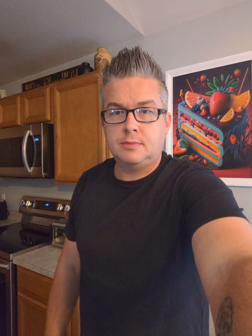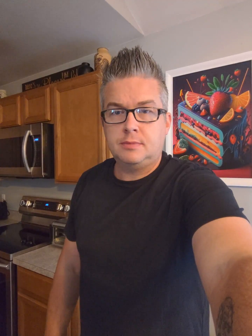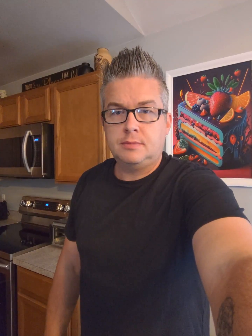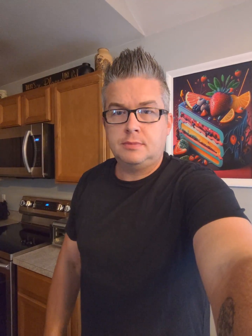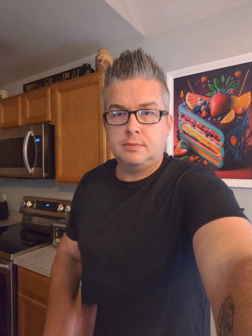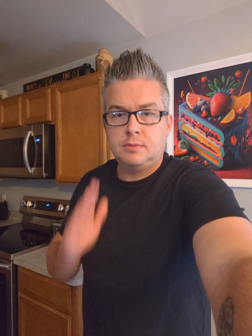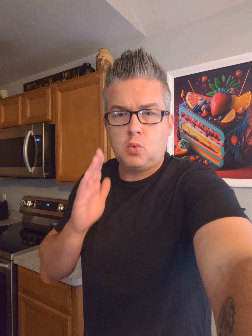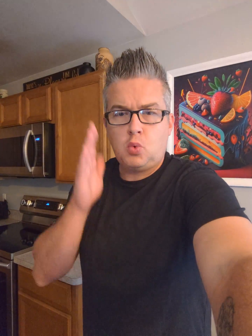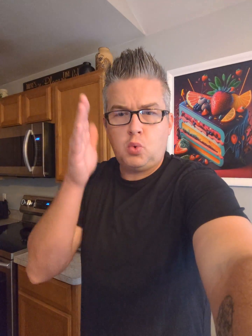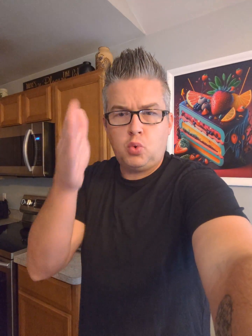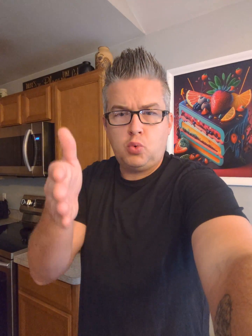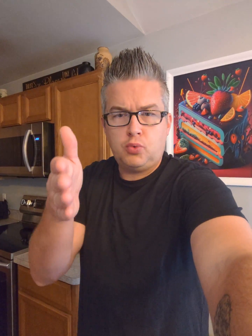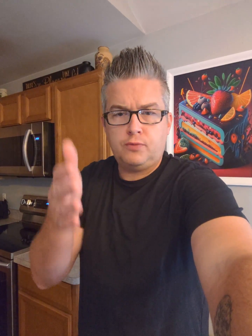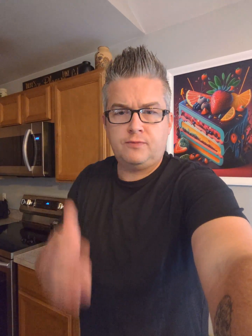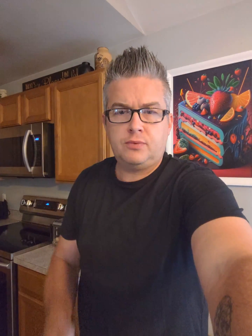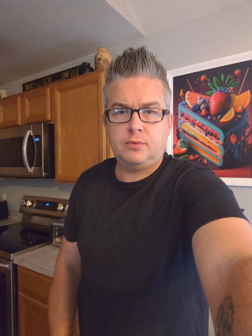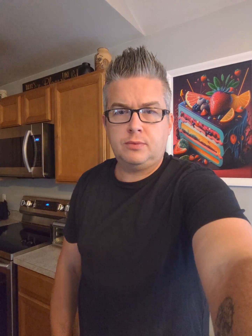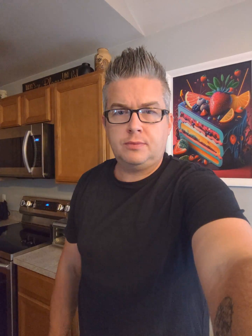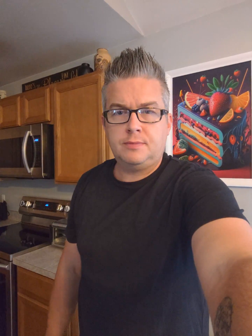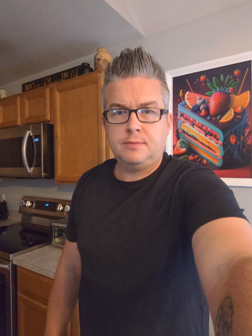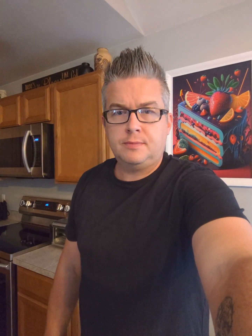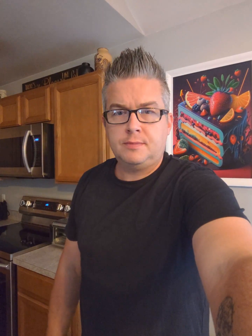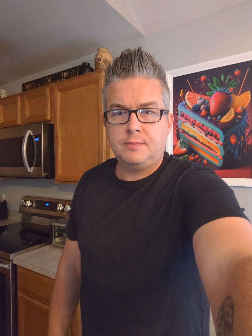over